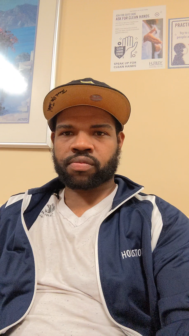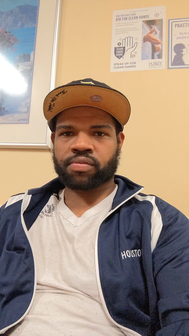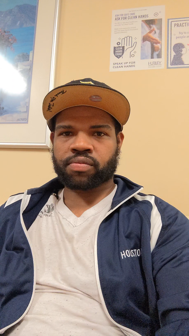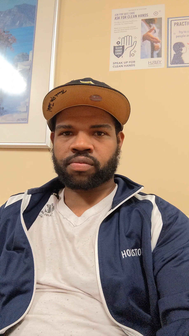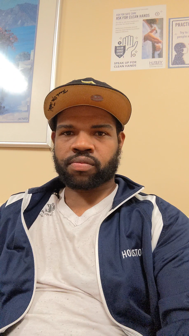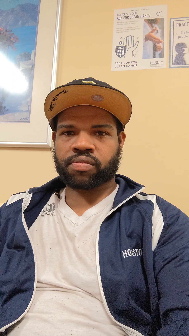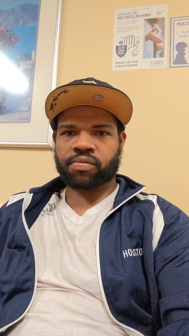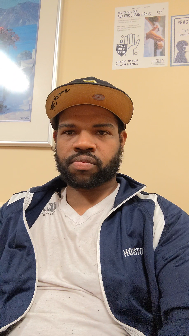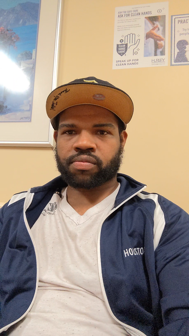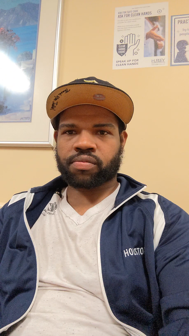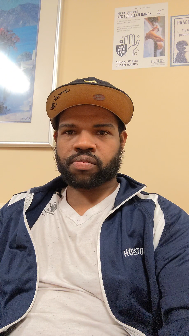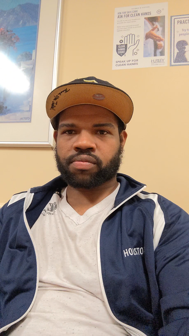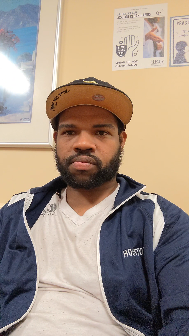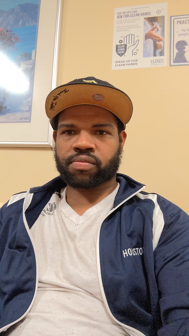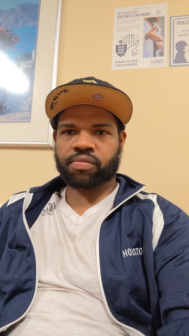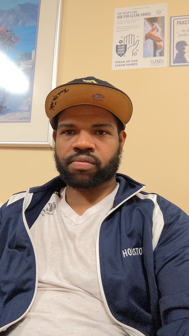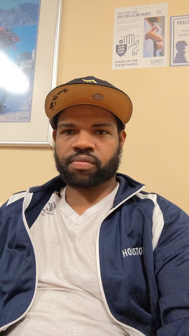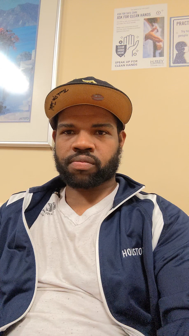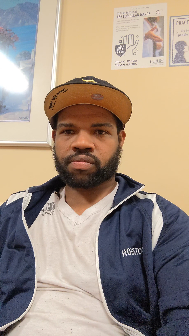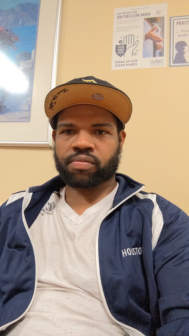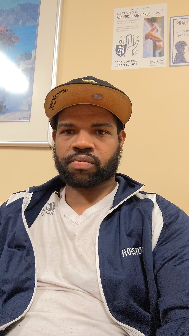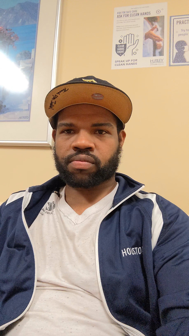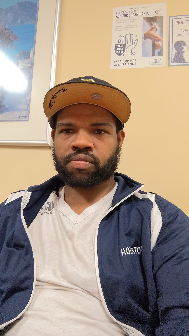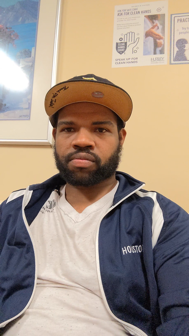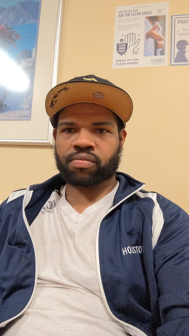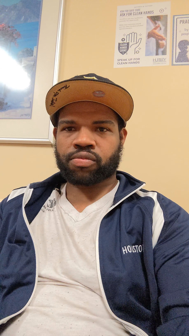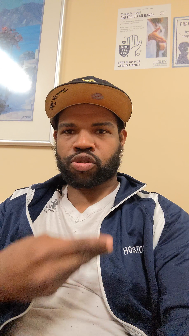shopping